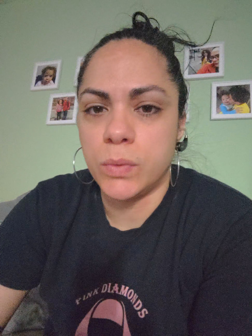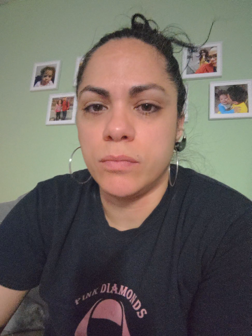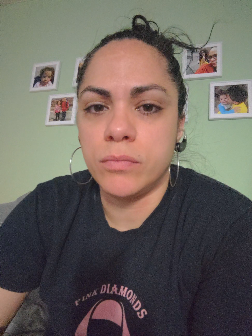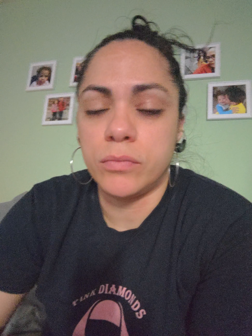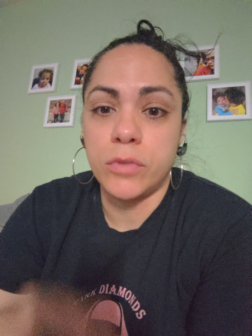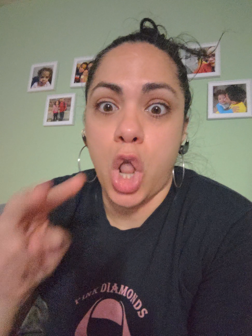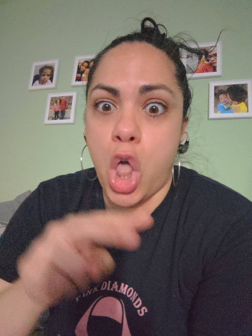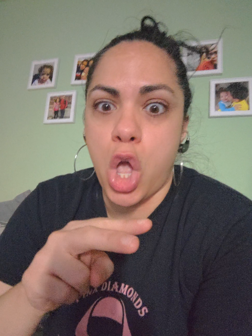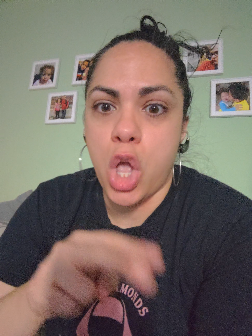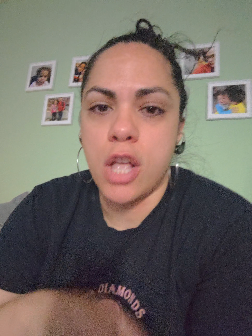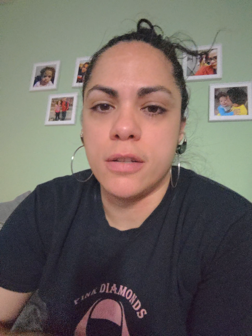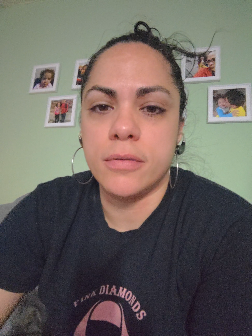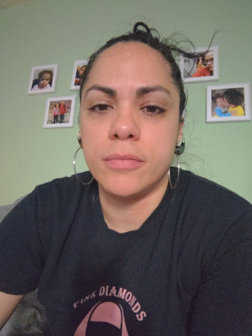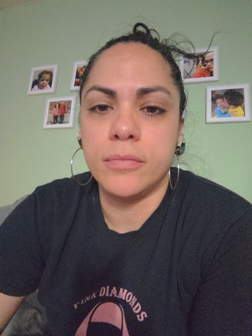look